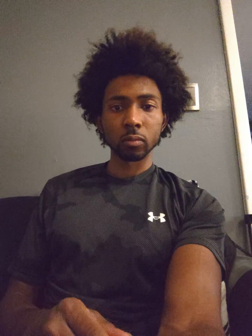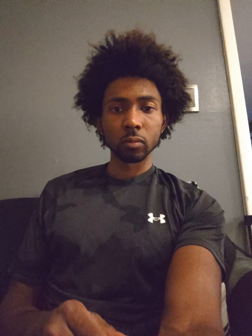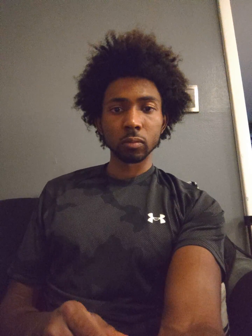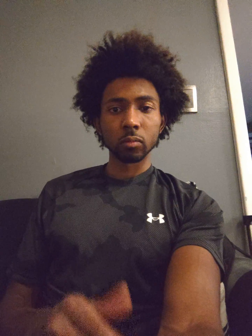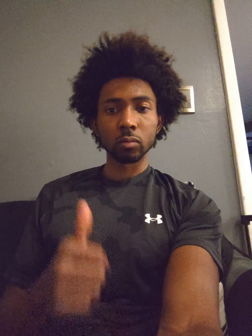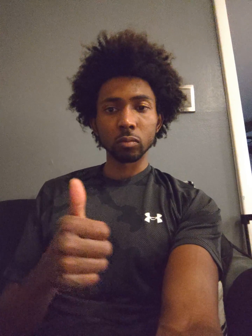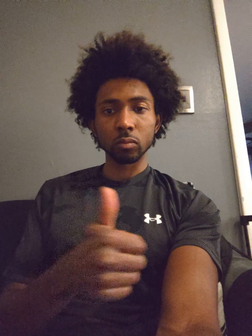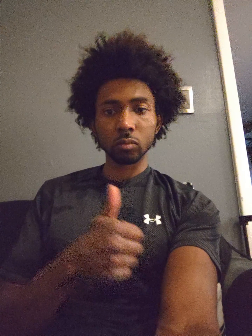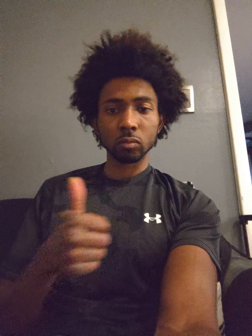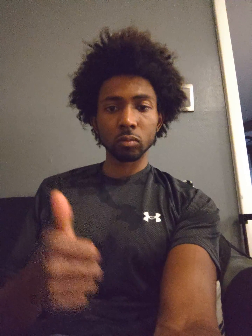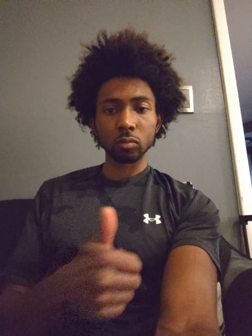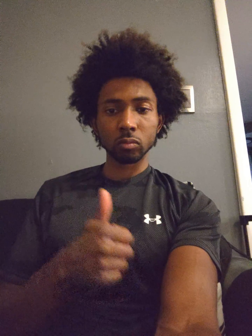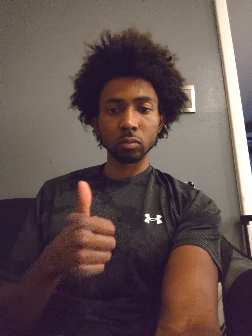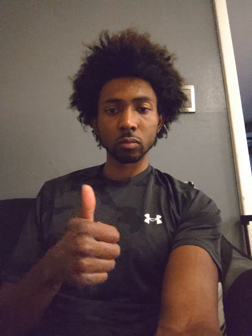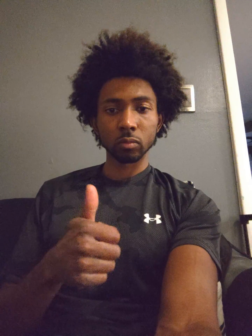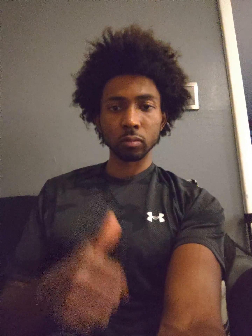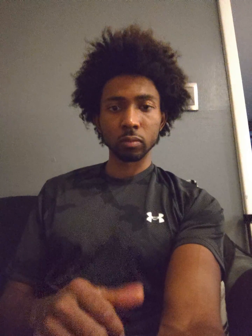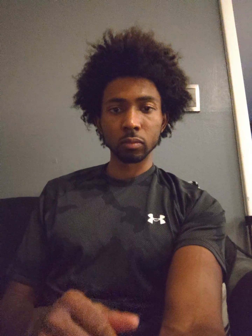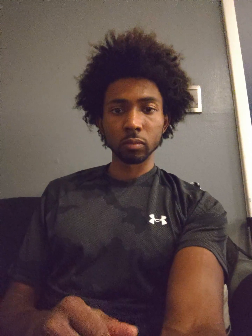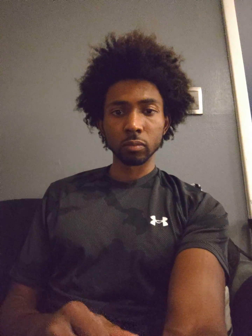basement